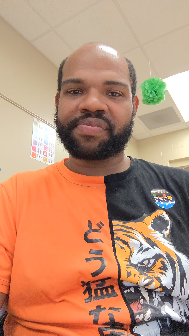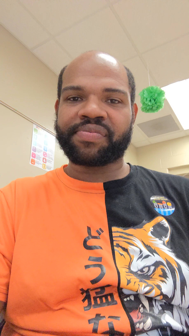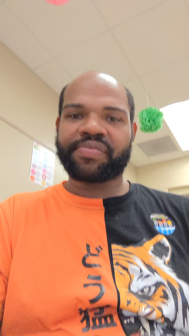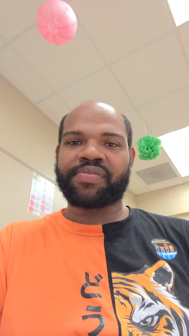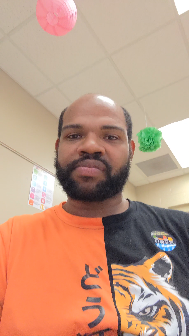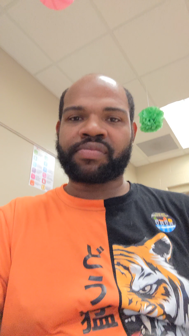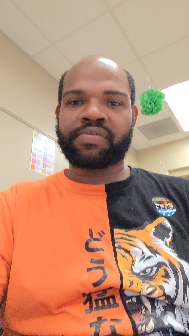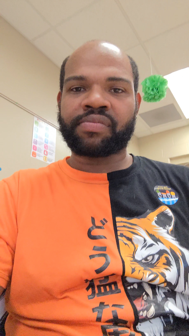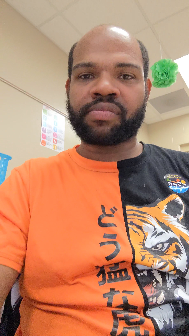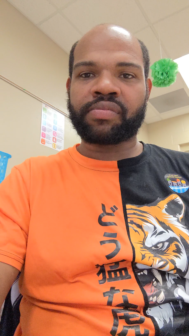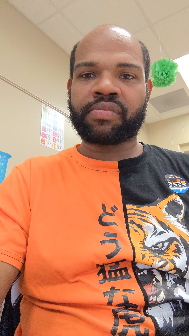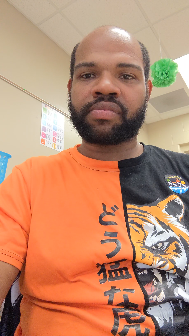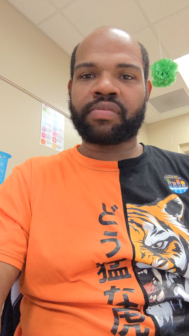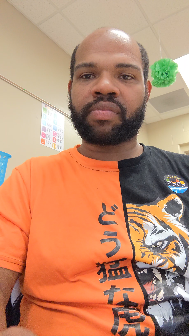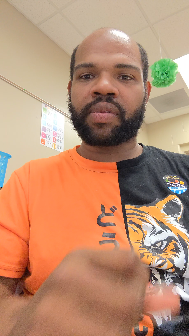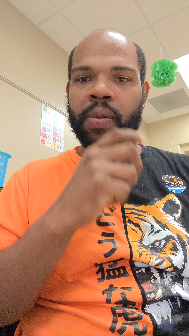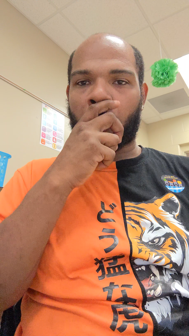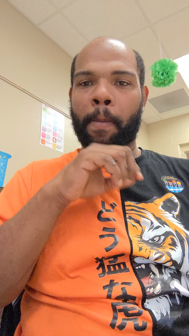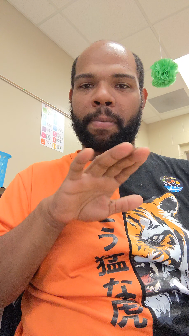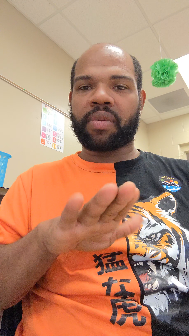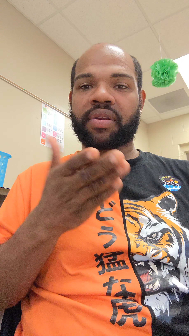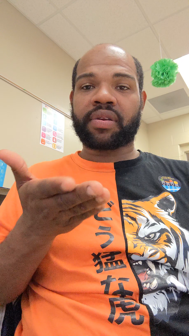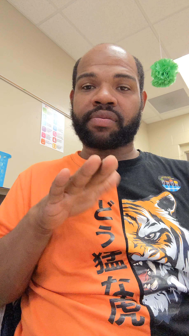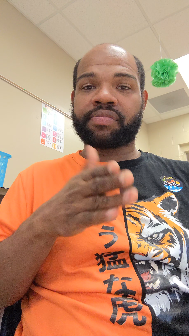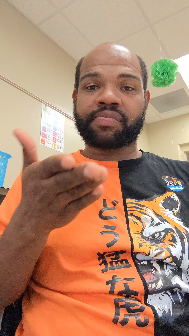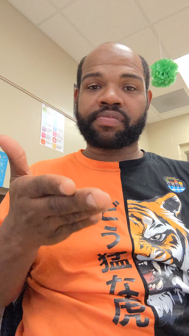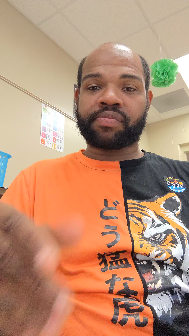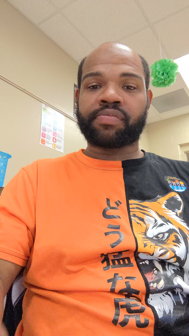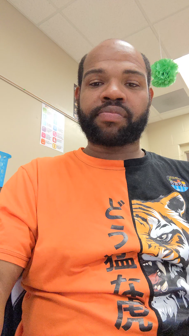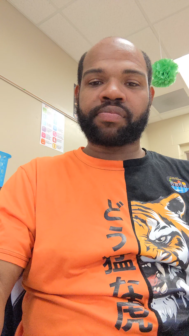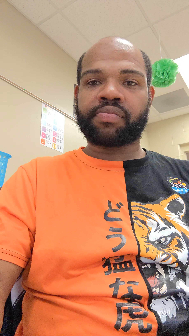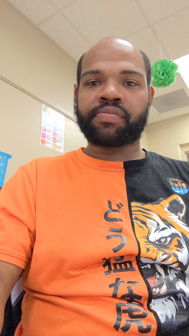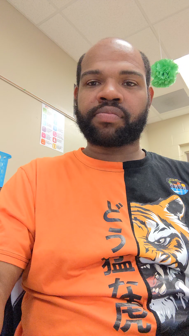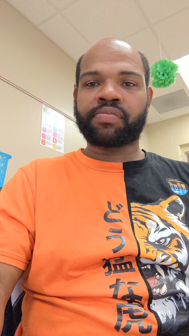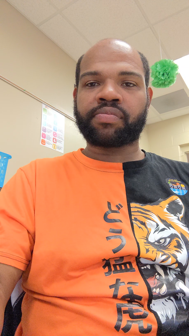kitchen